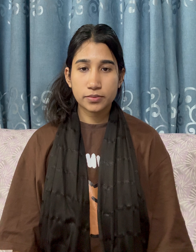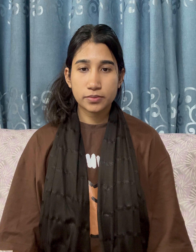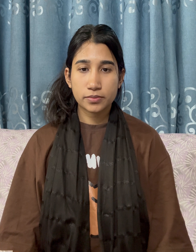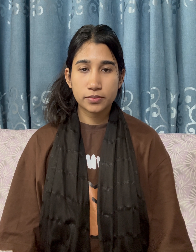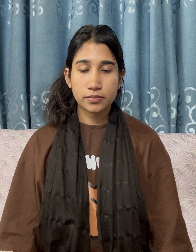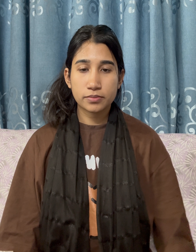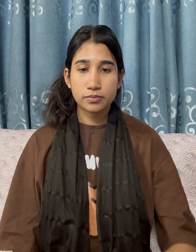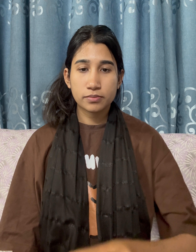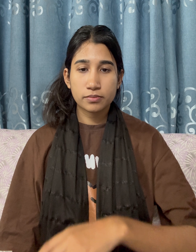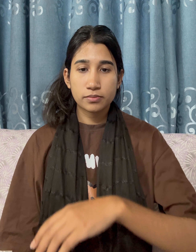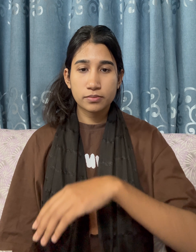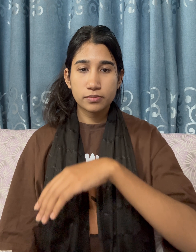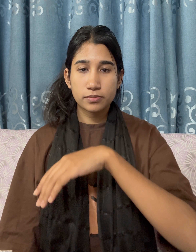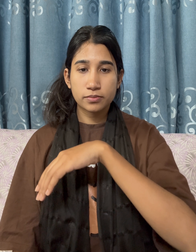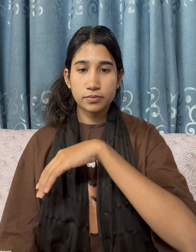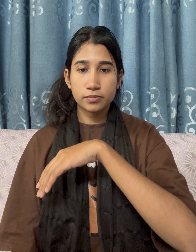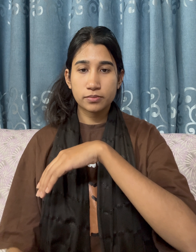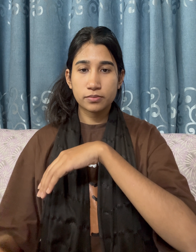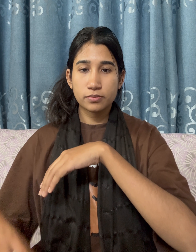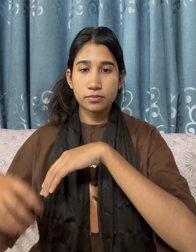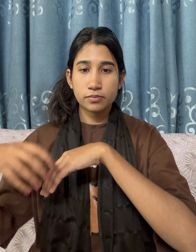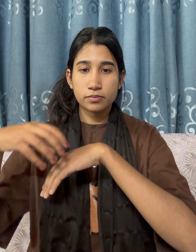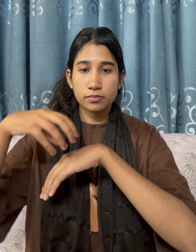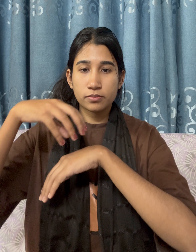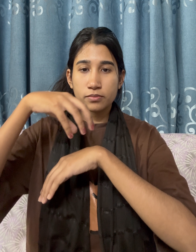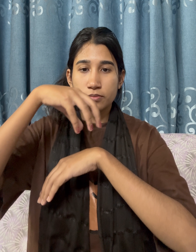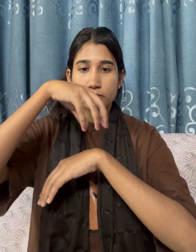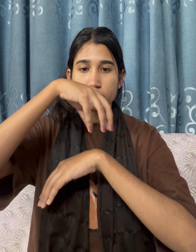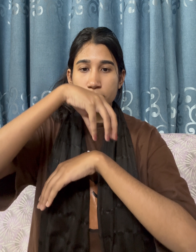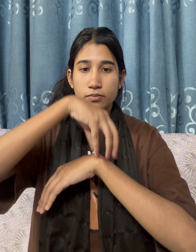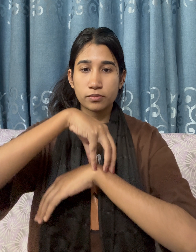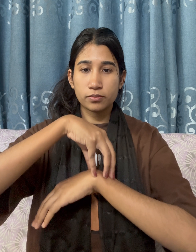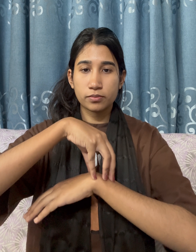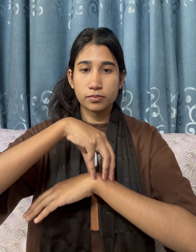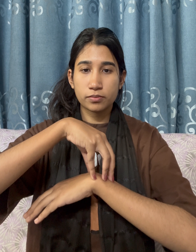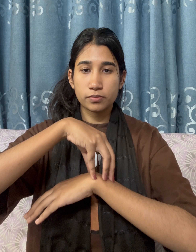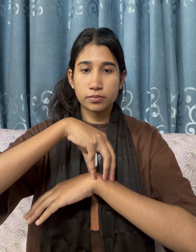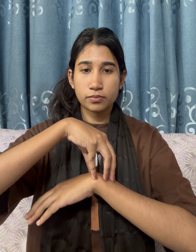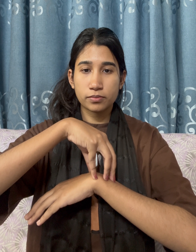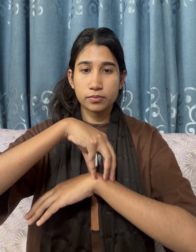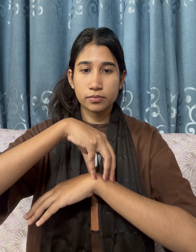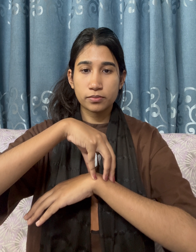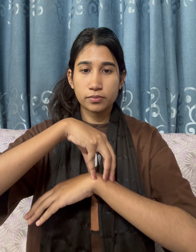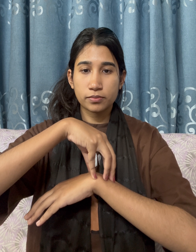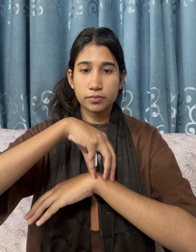ঘড়ি